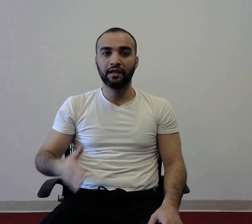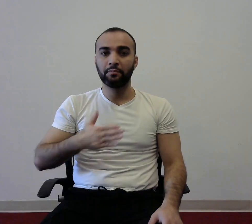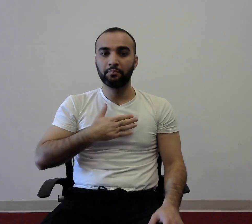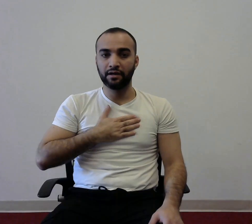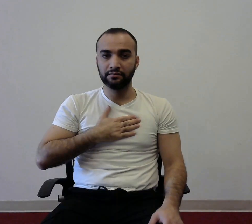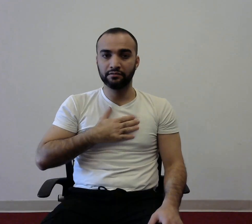mən